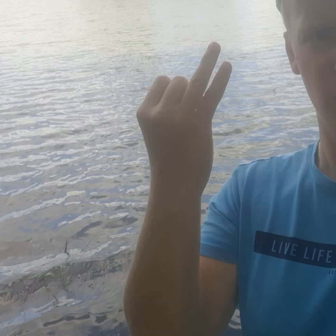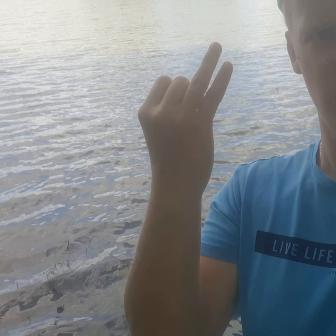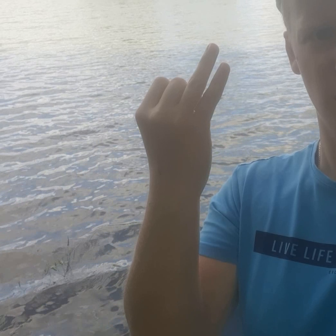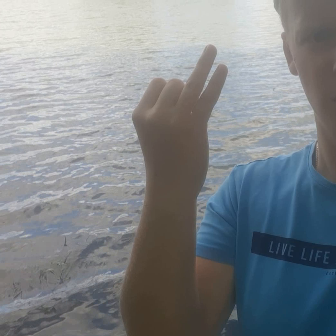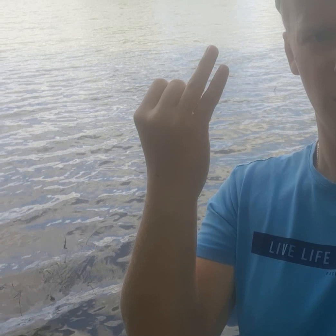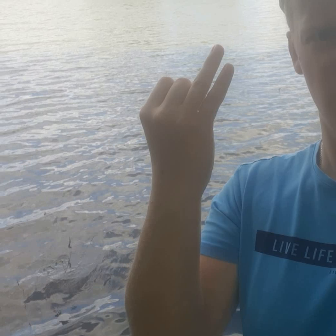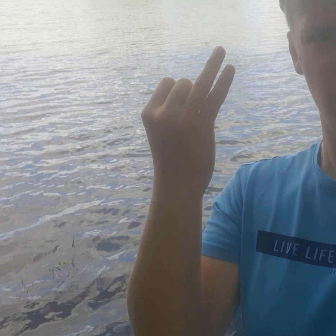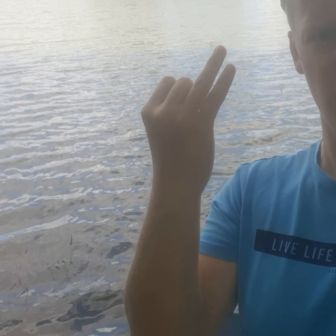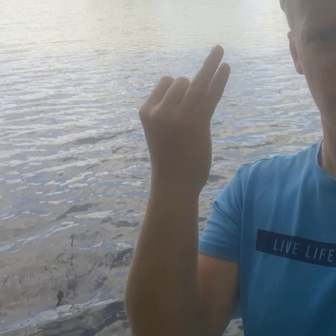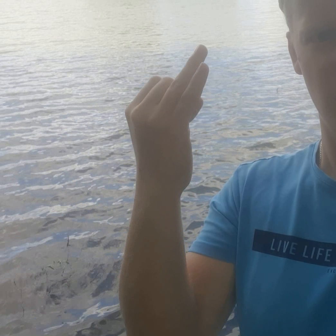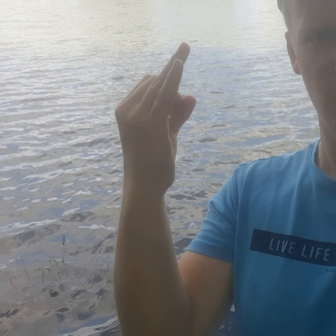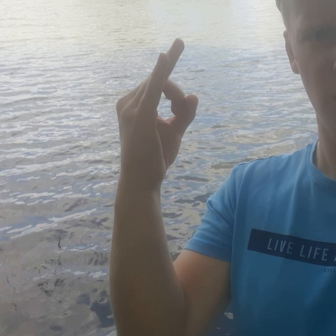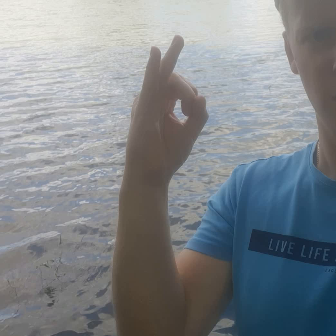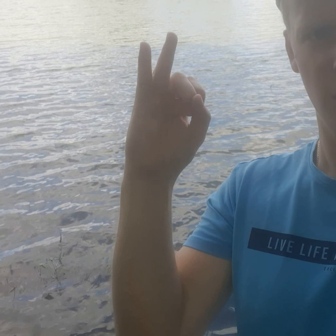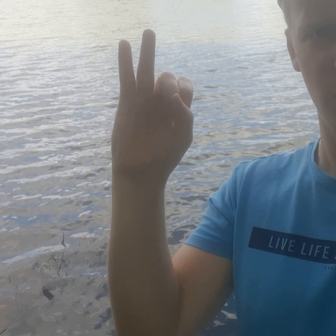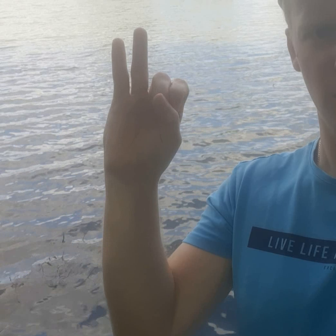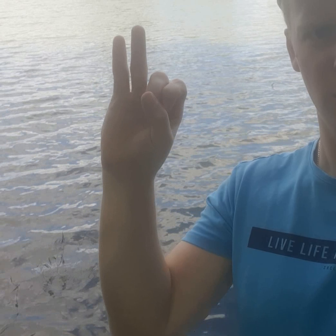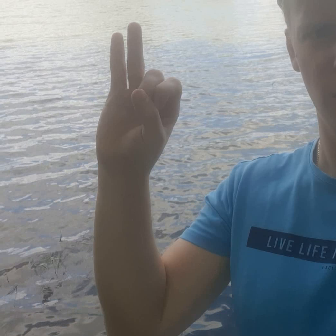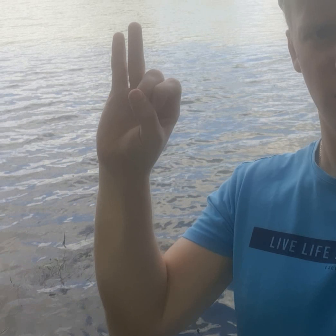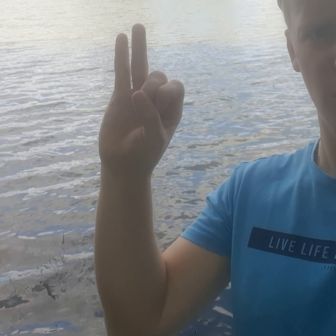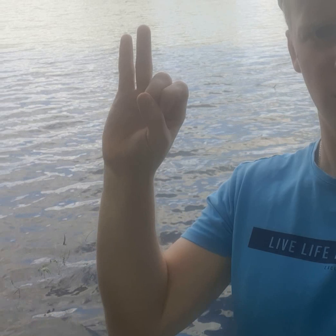Й